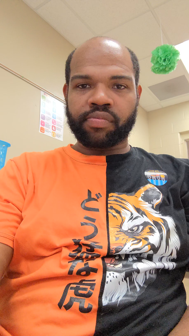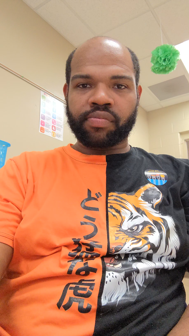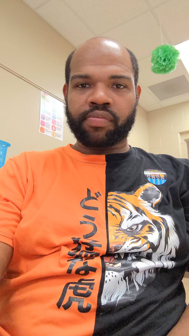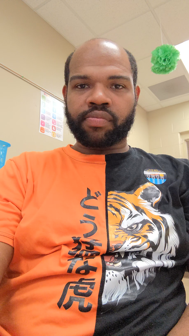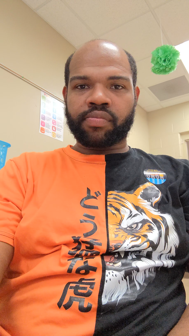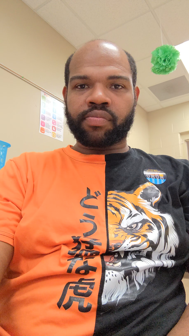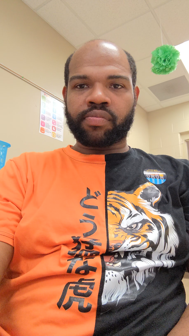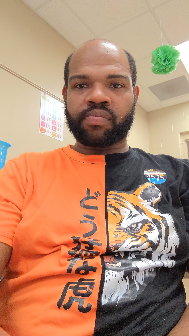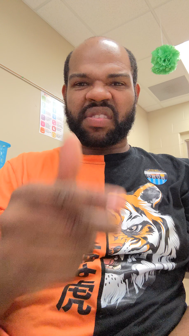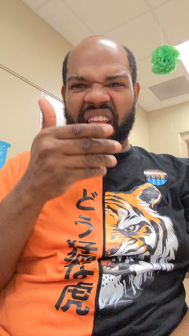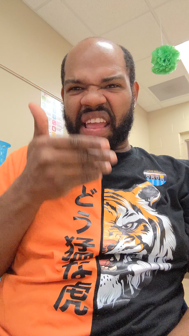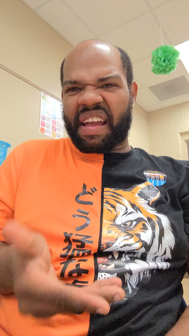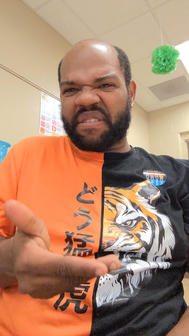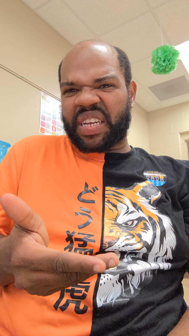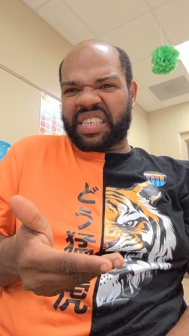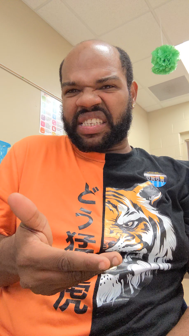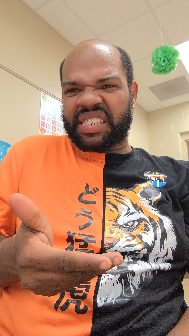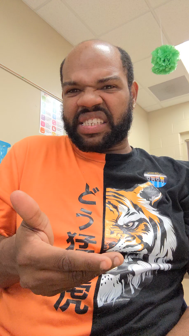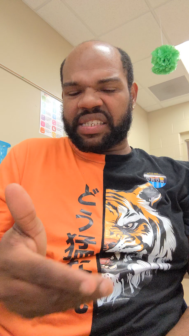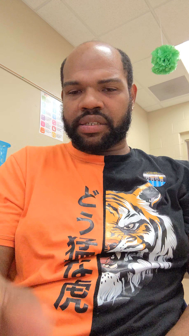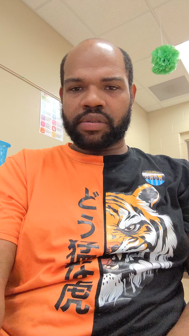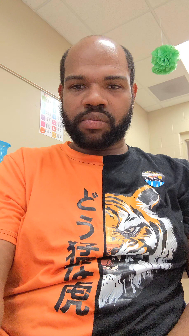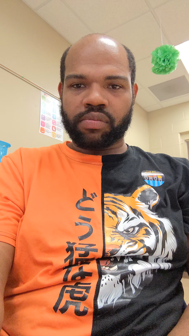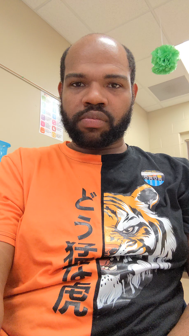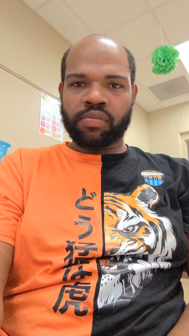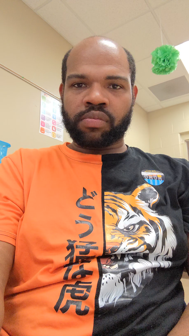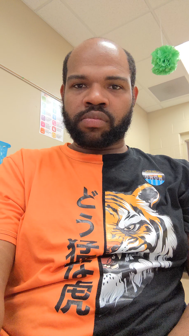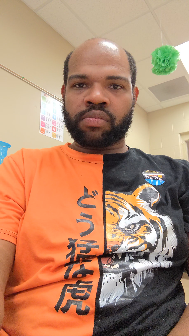heavy